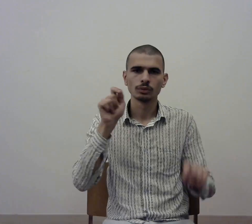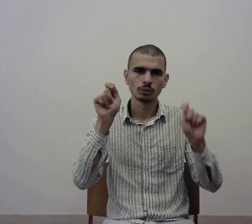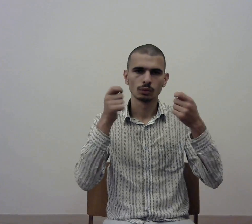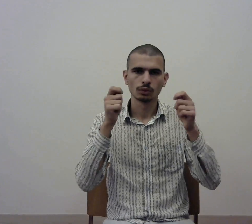toya